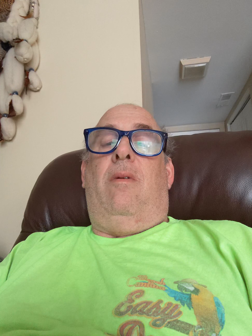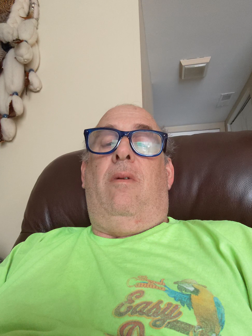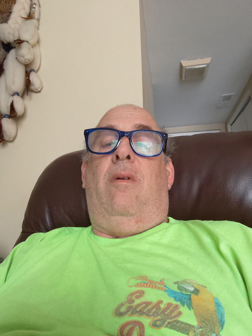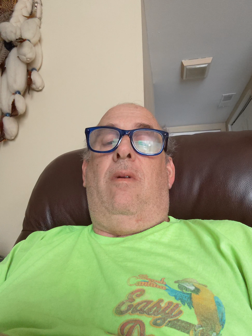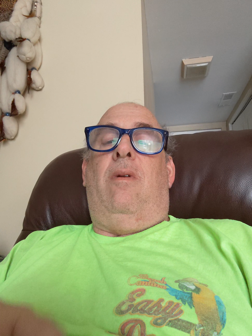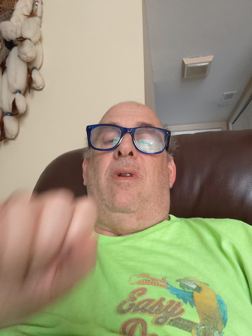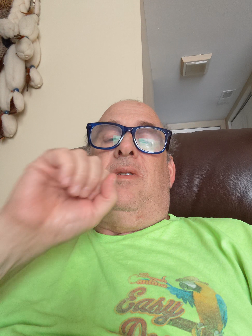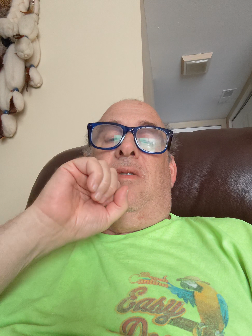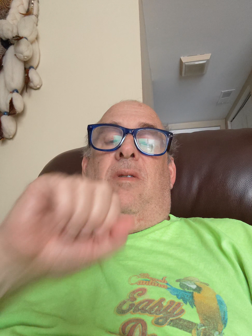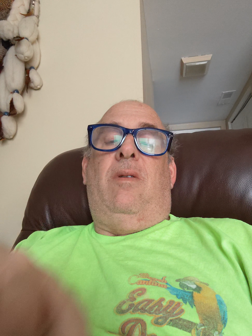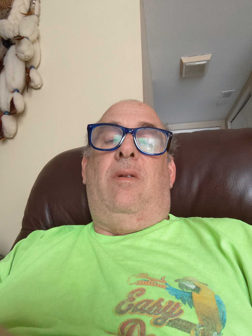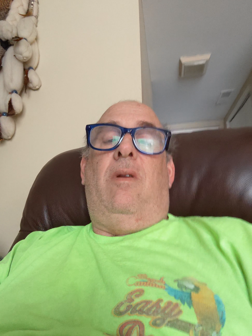snack